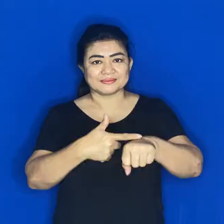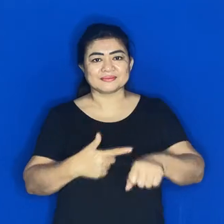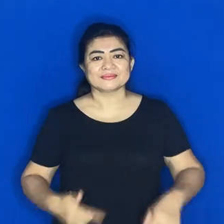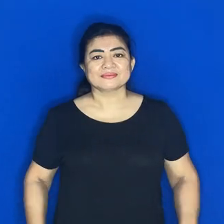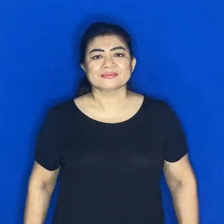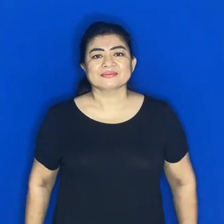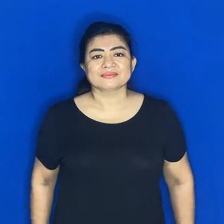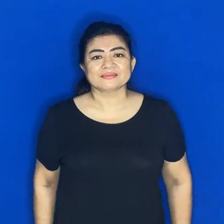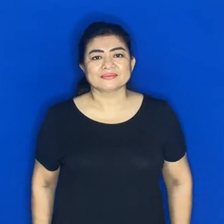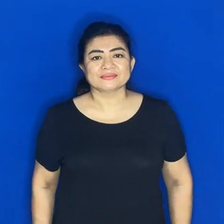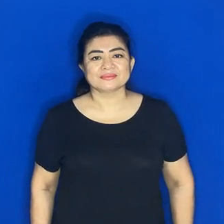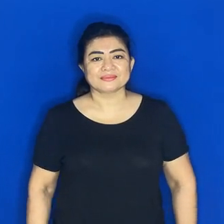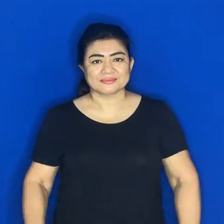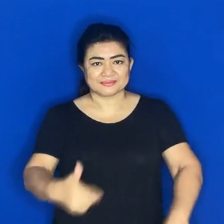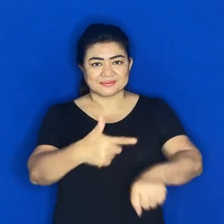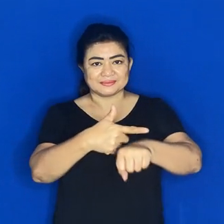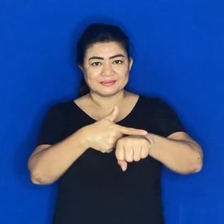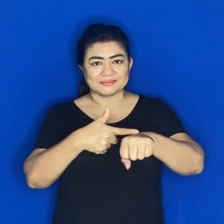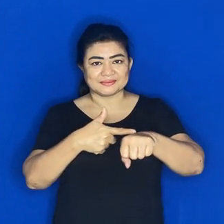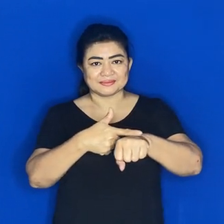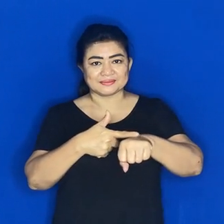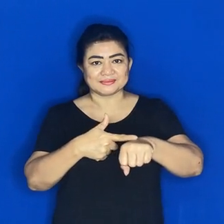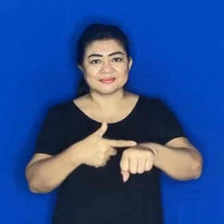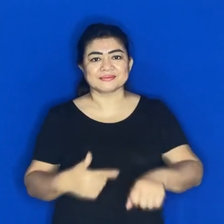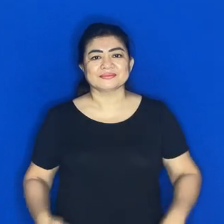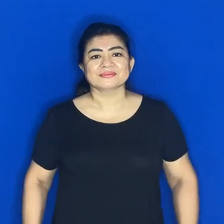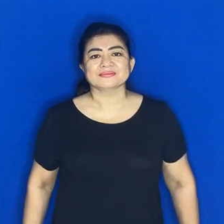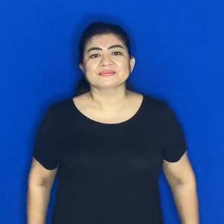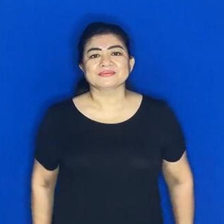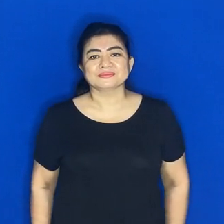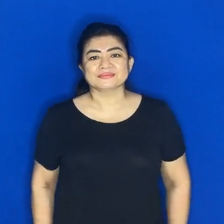gray